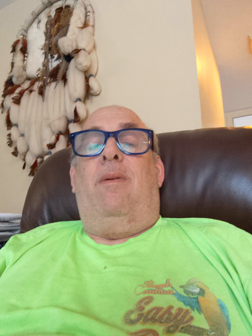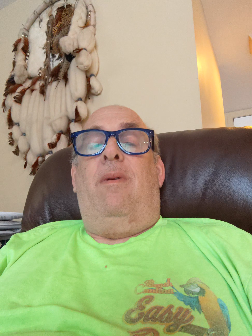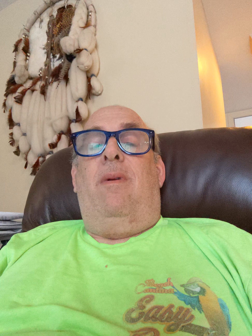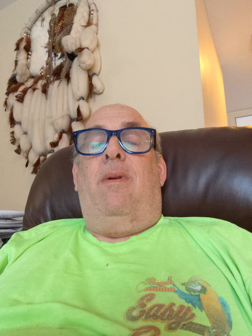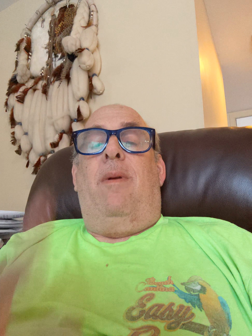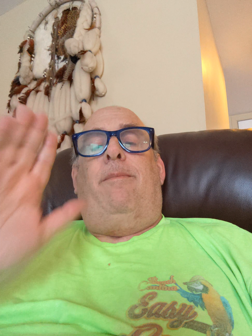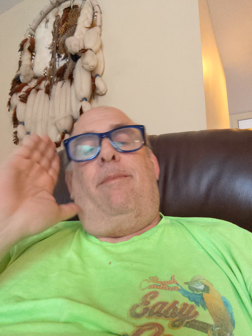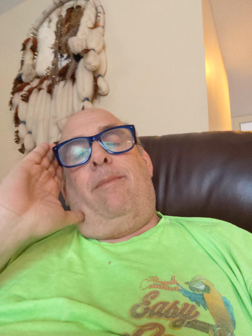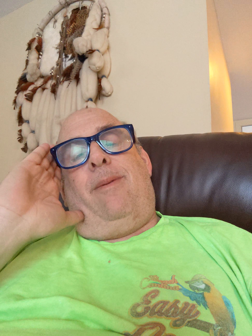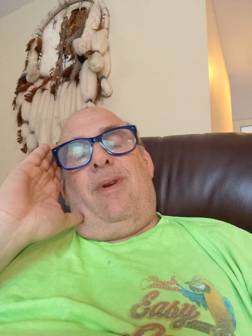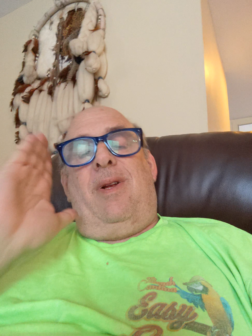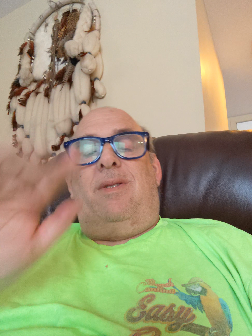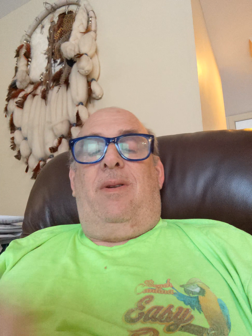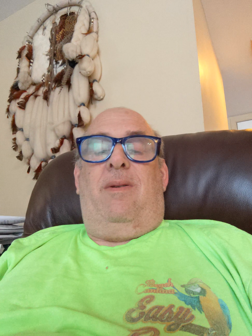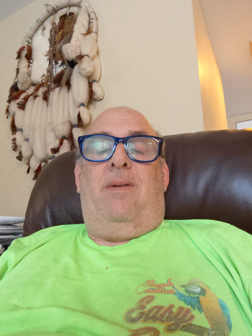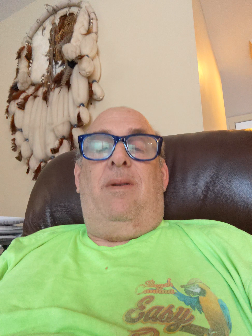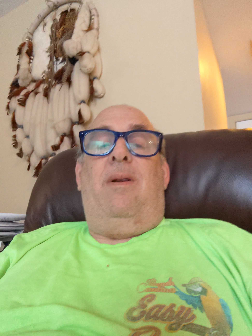bed